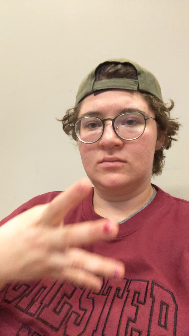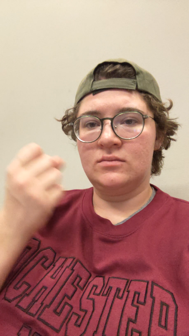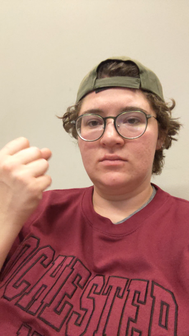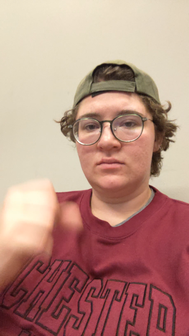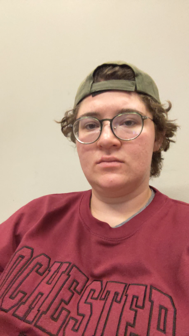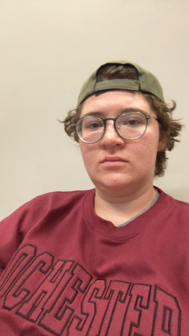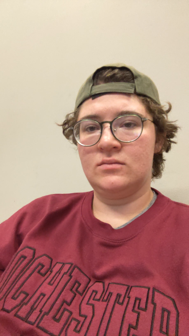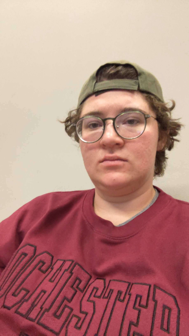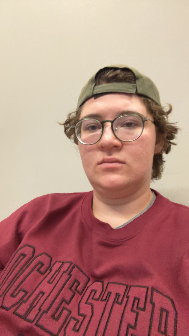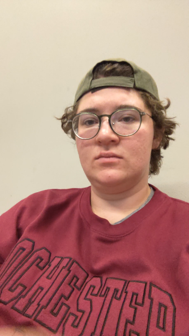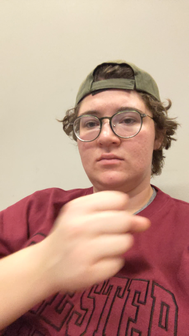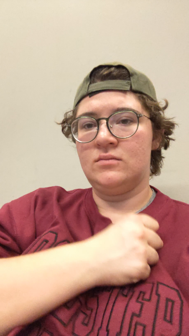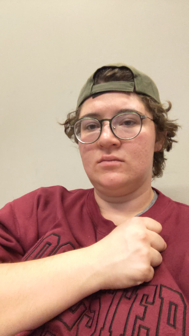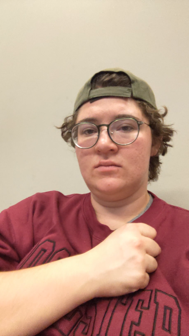love